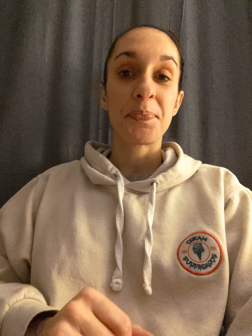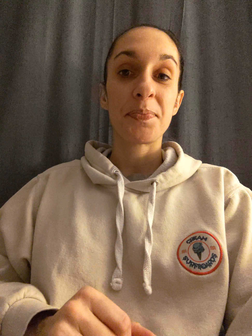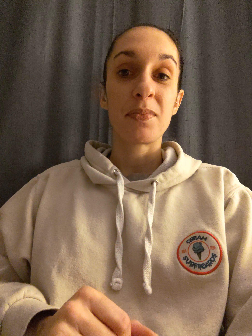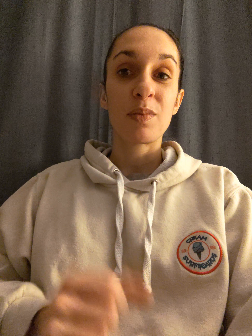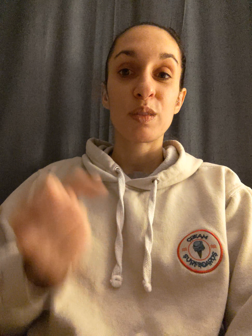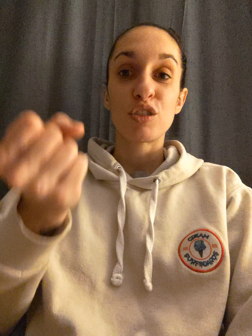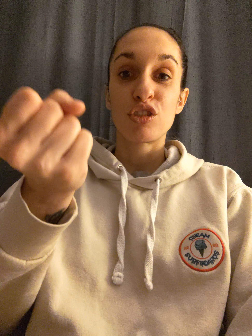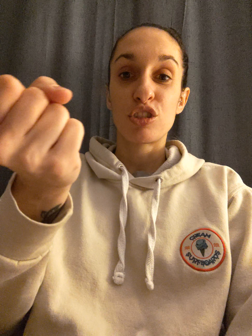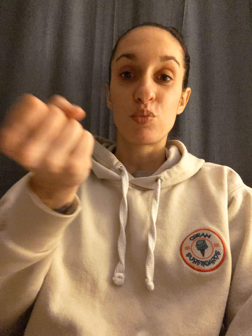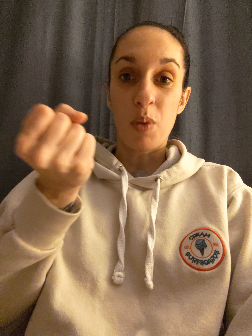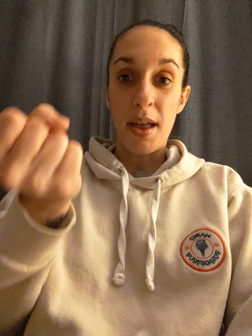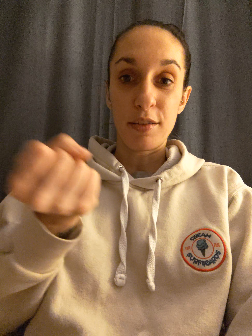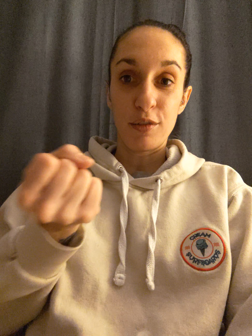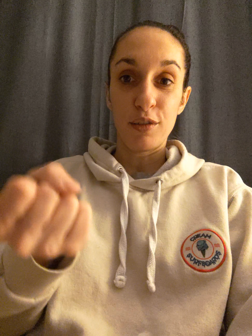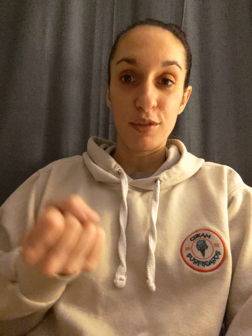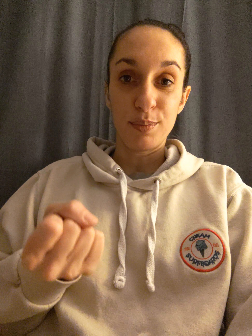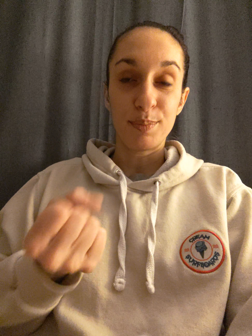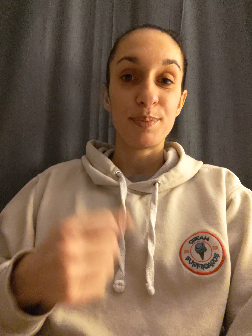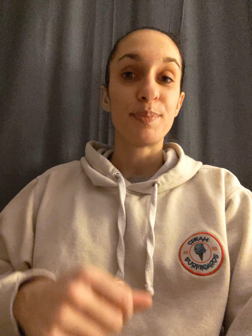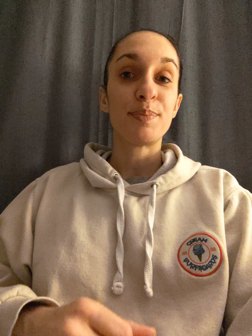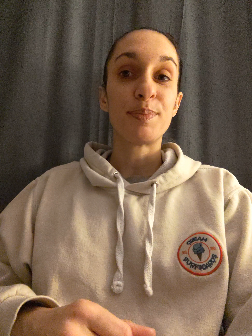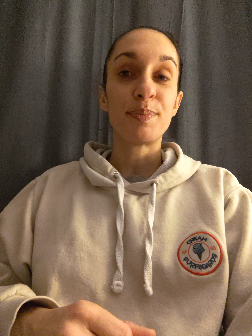drawer